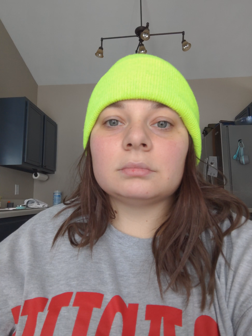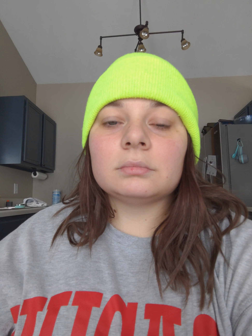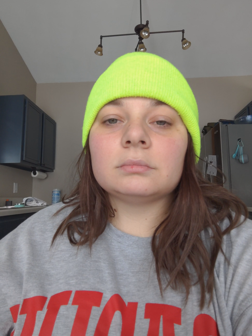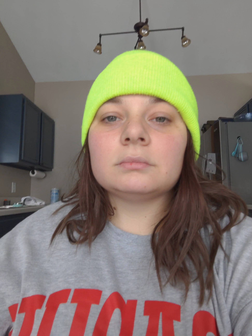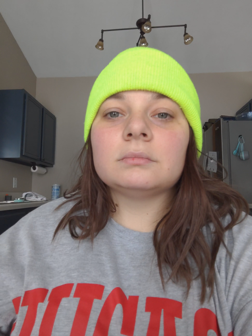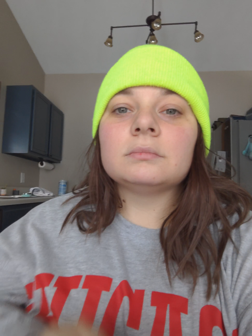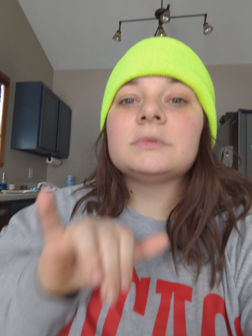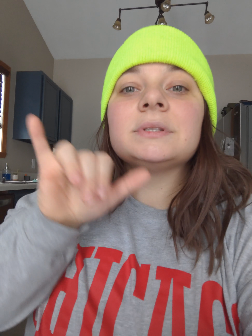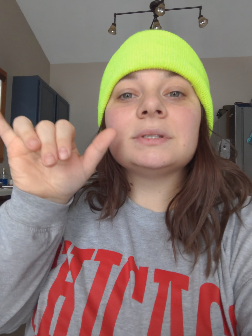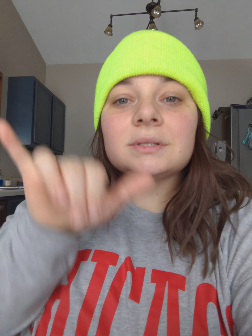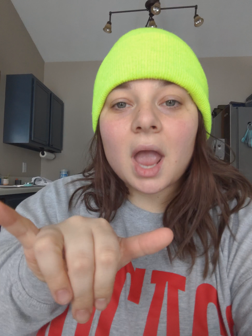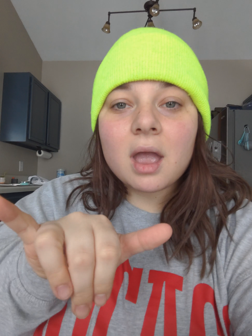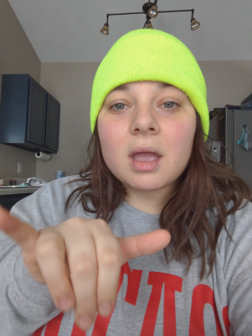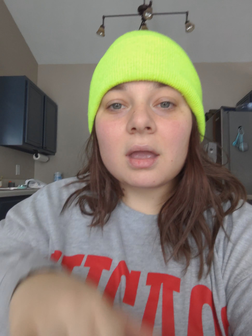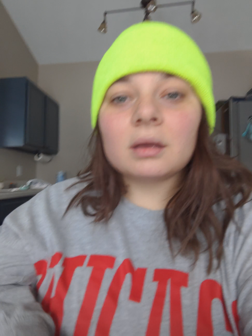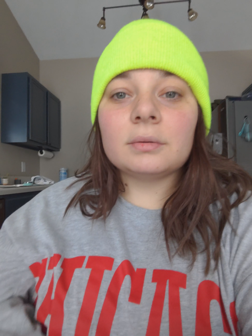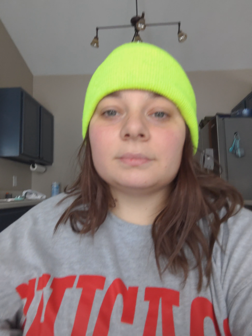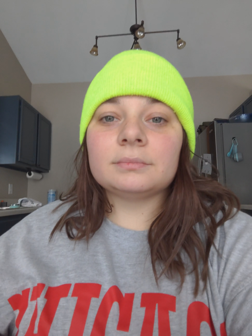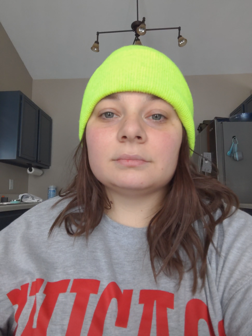stay